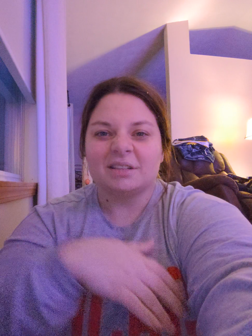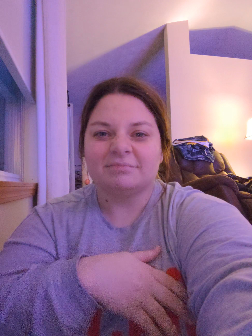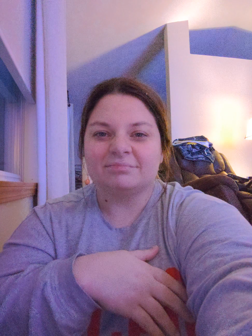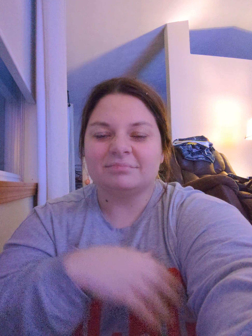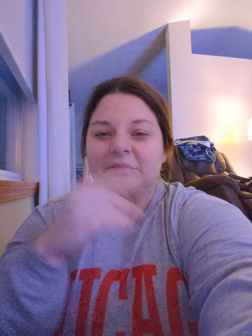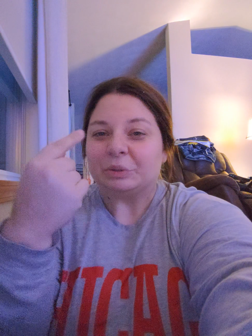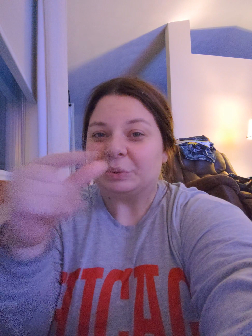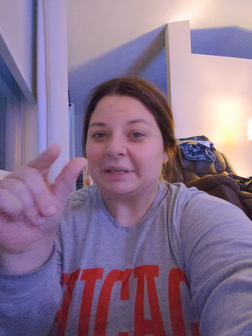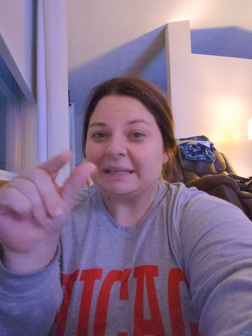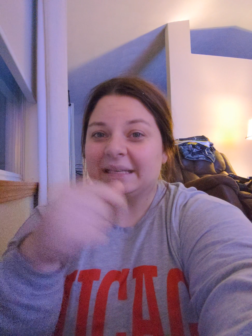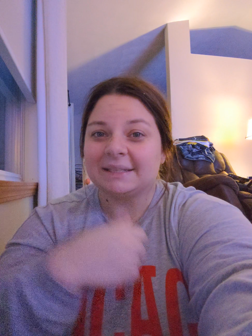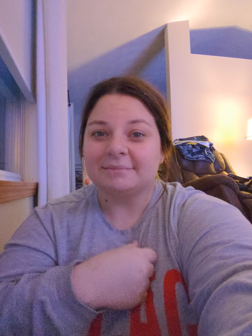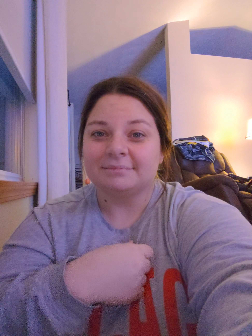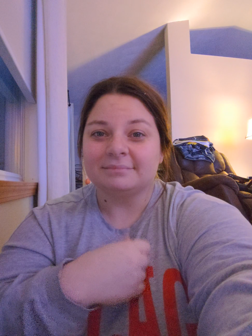green